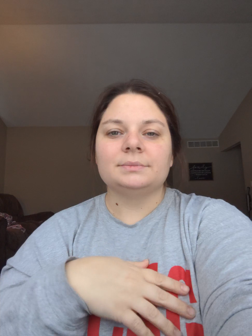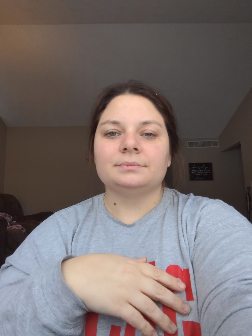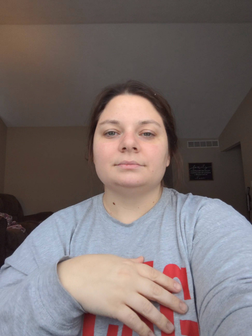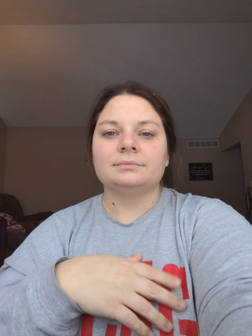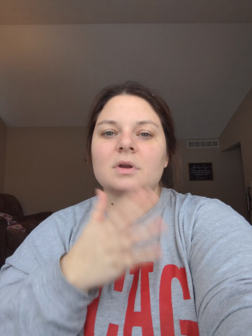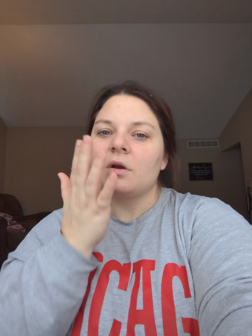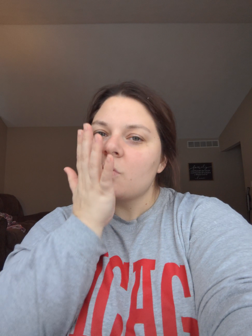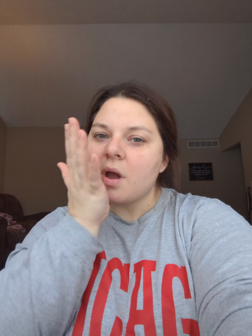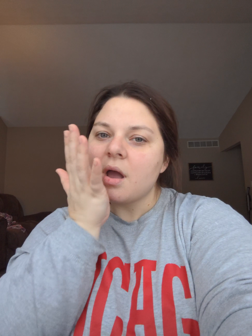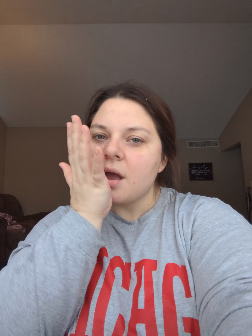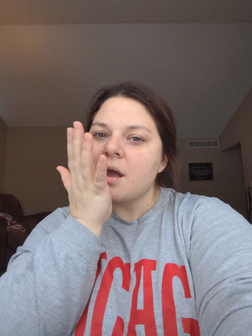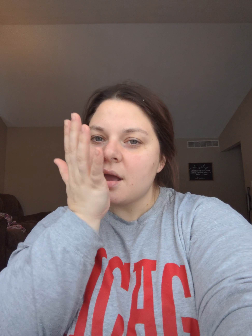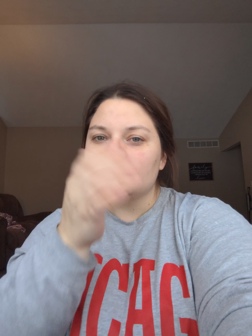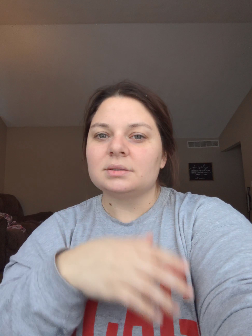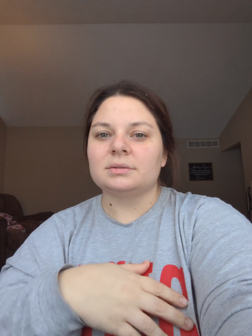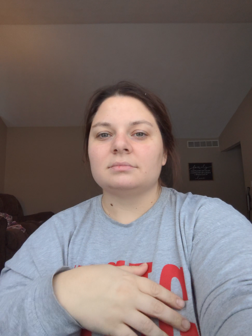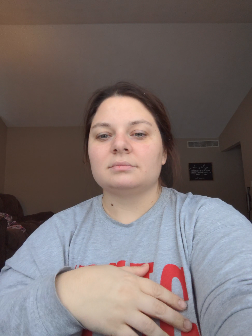grass